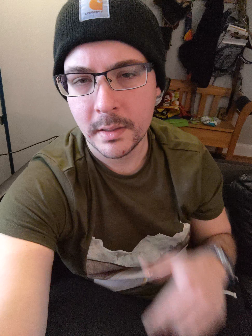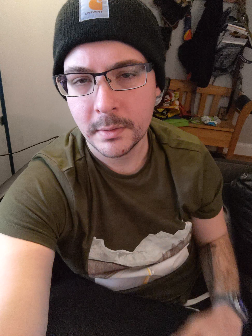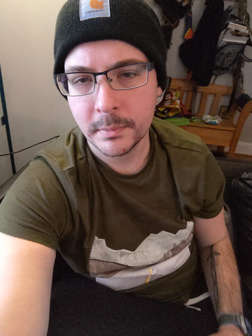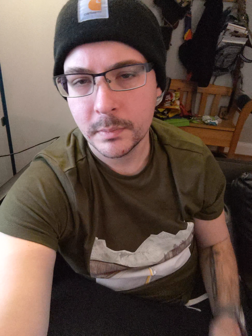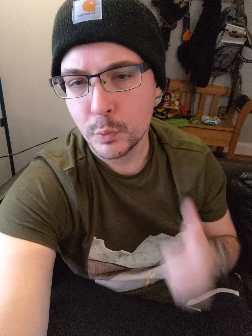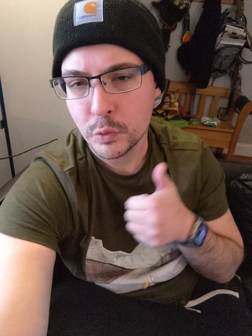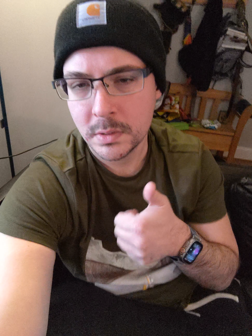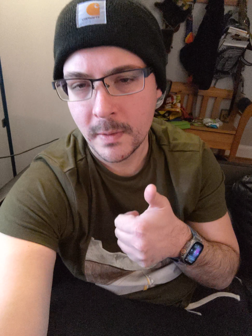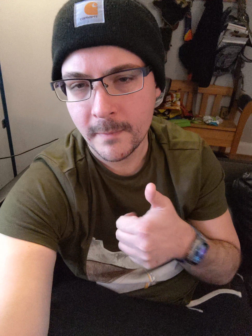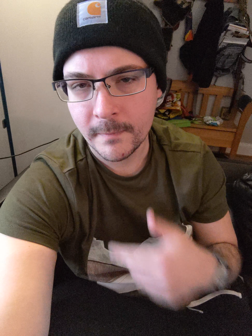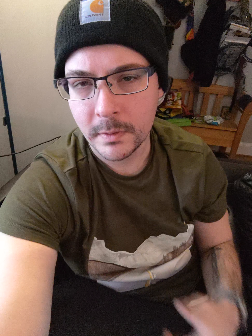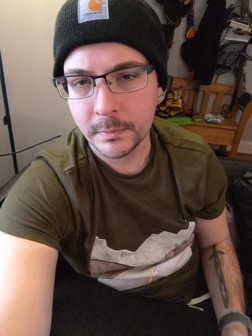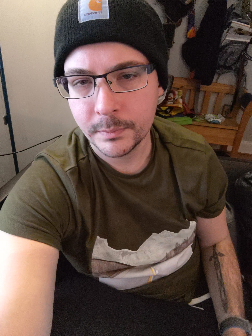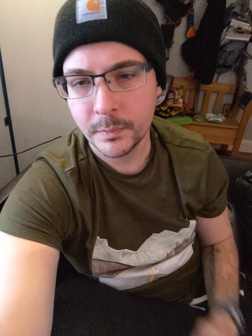yourself